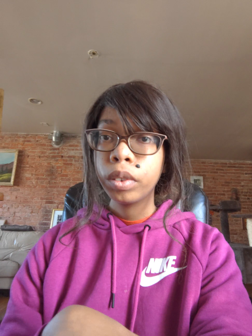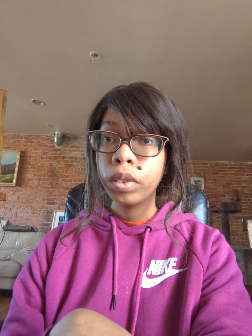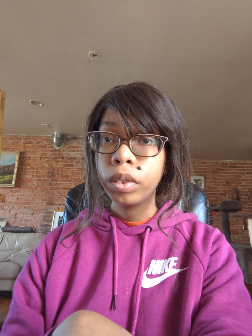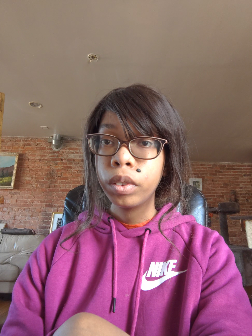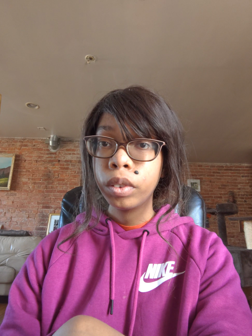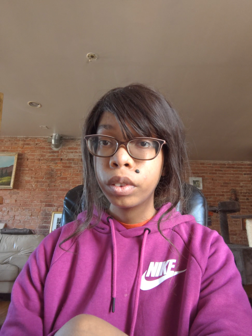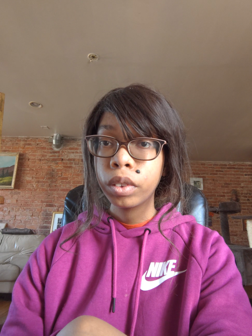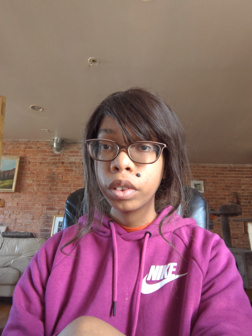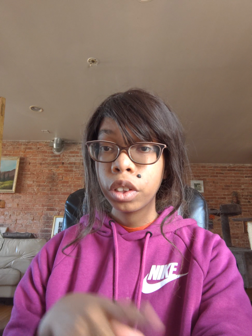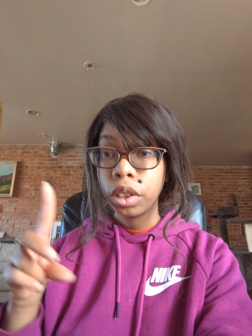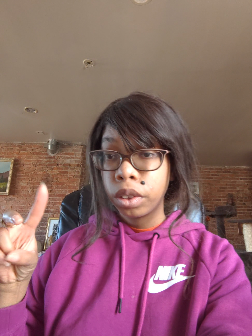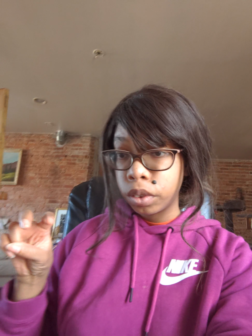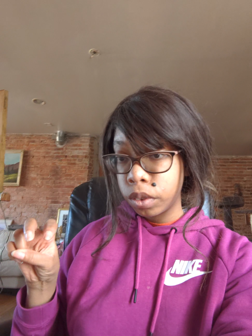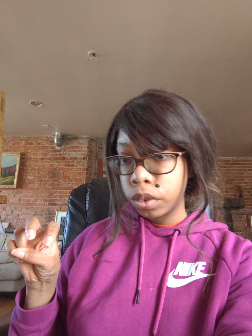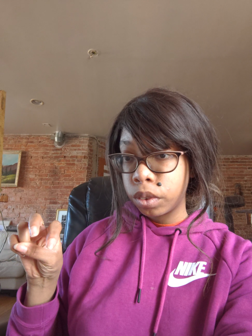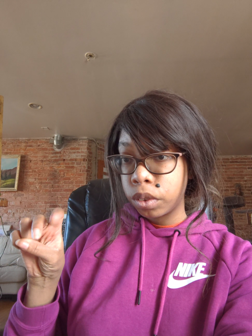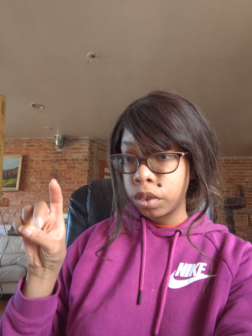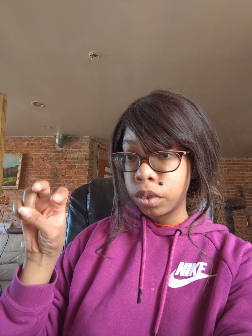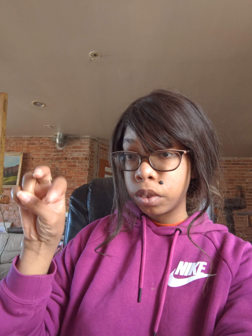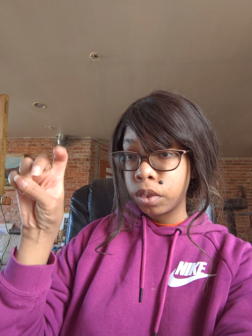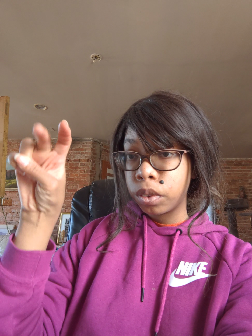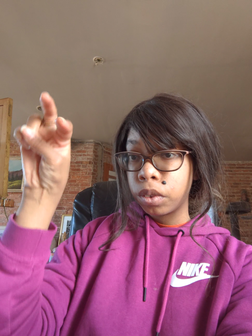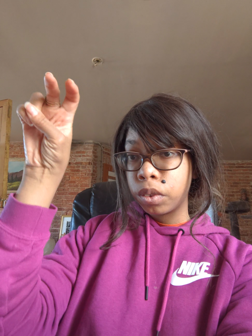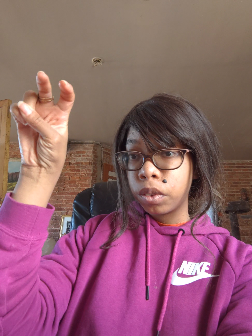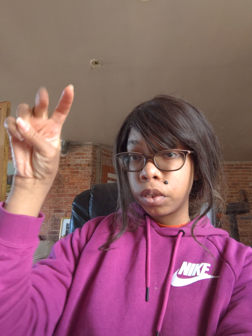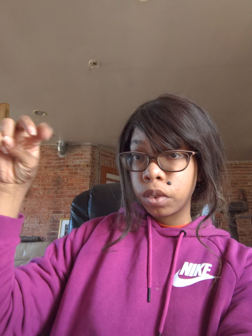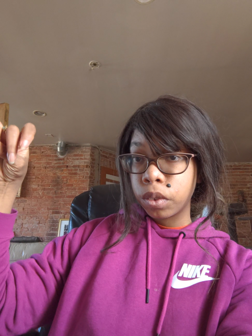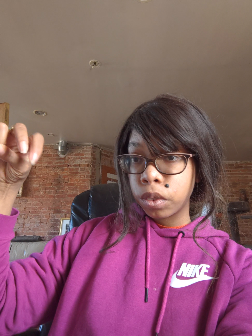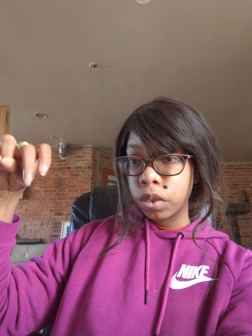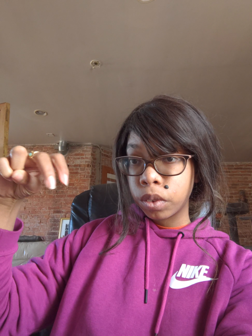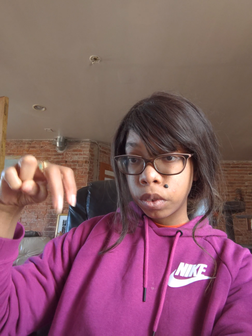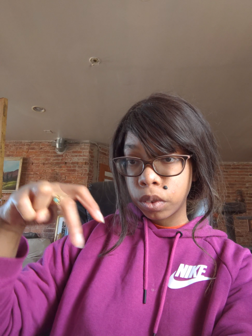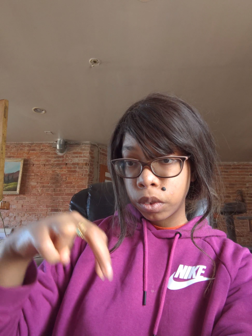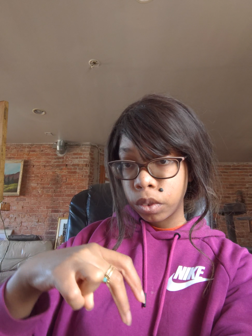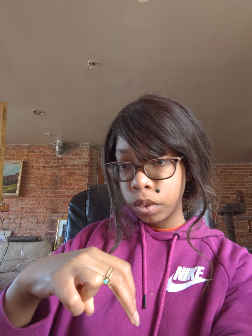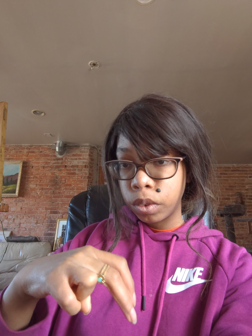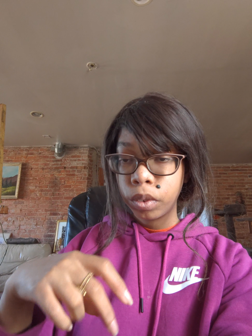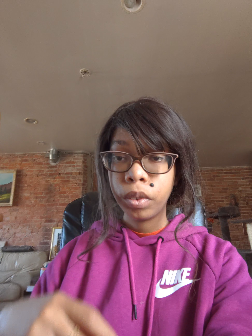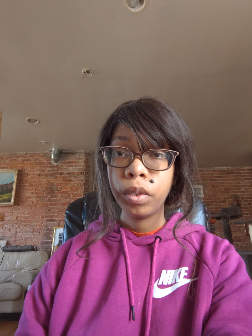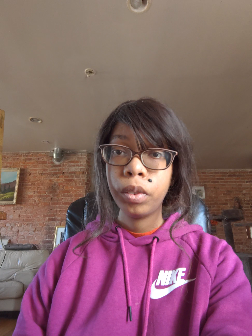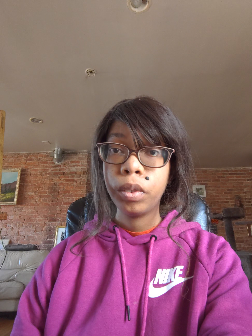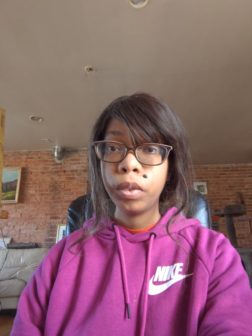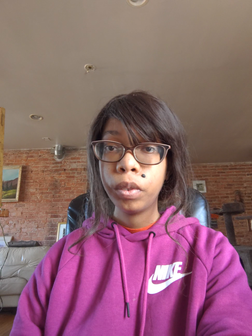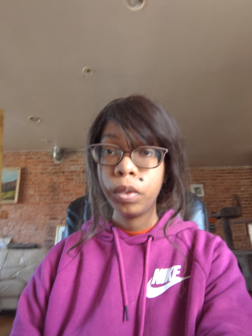stairs